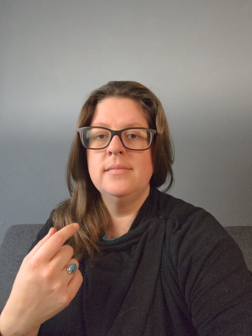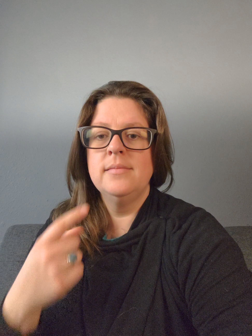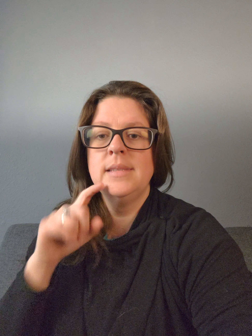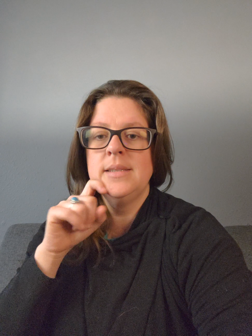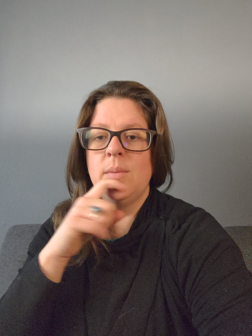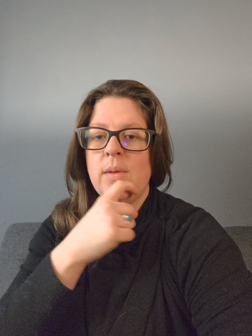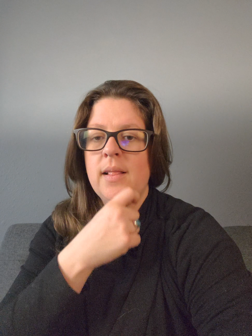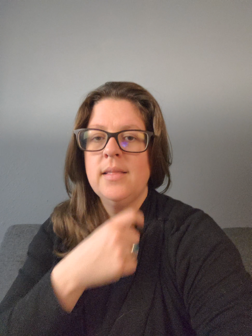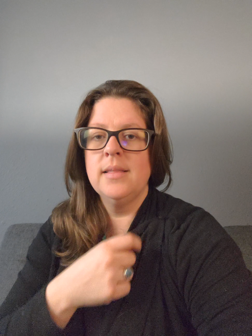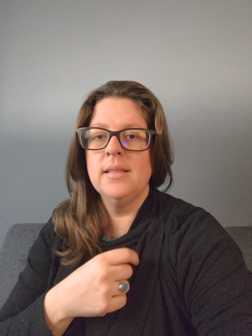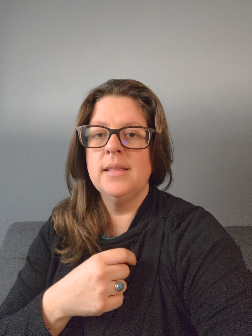cereal